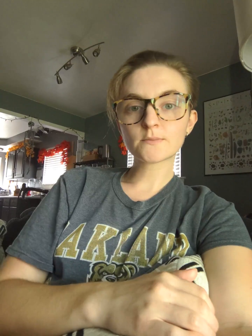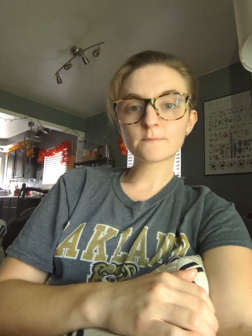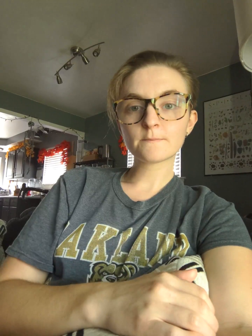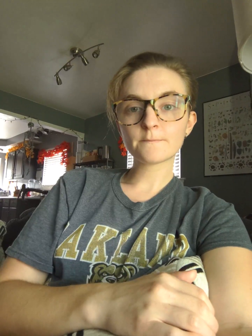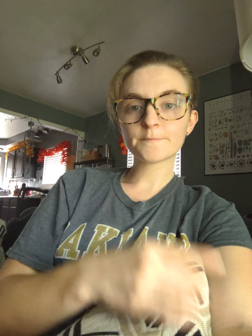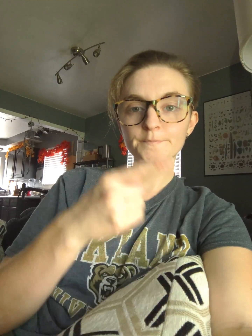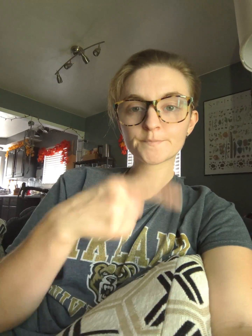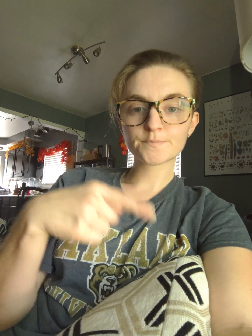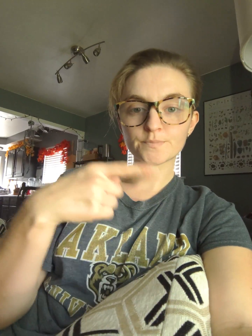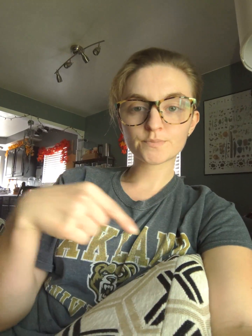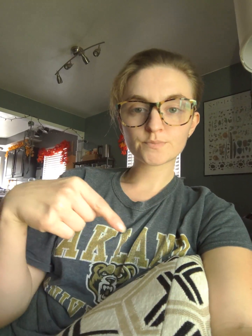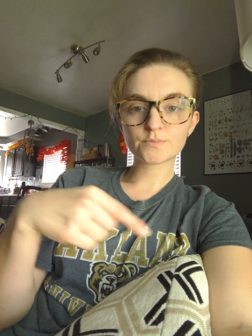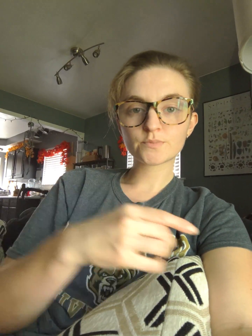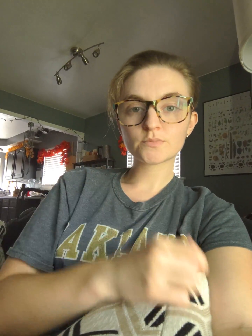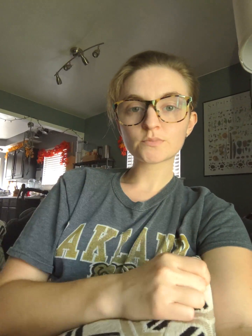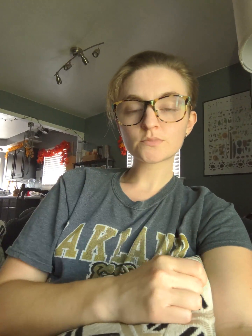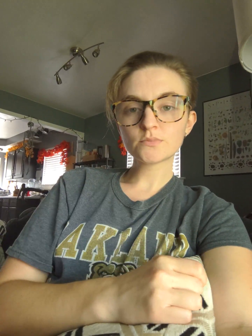knife